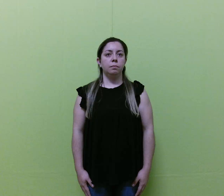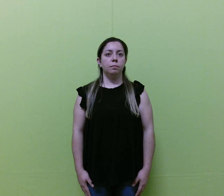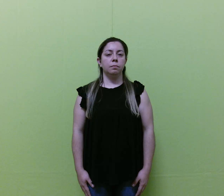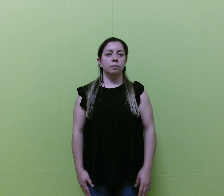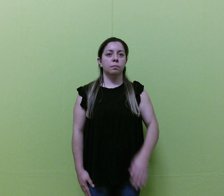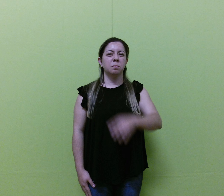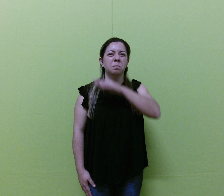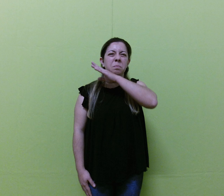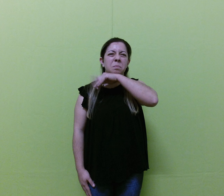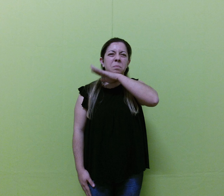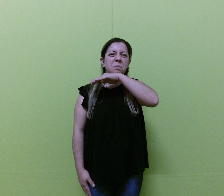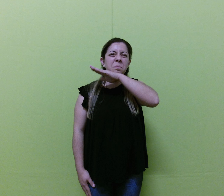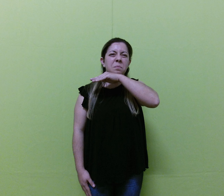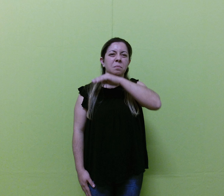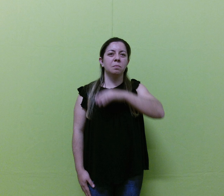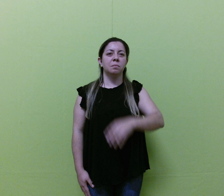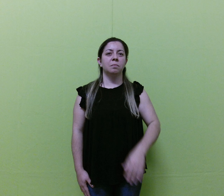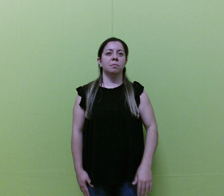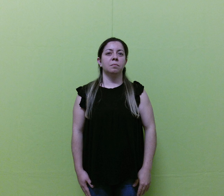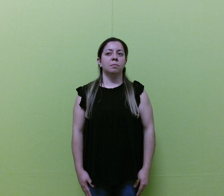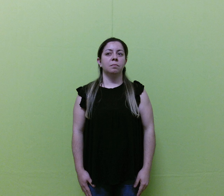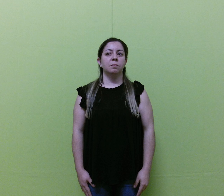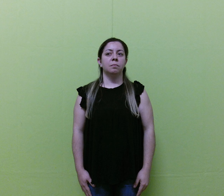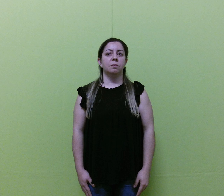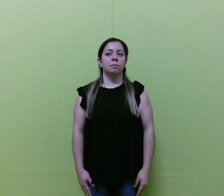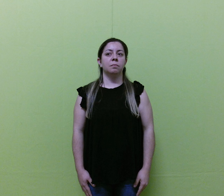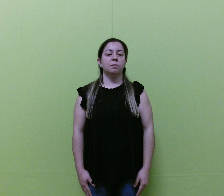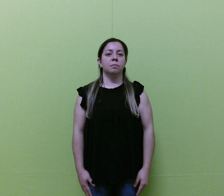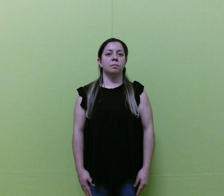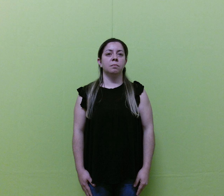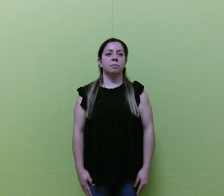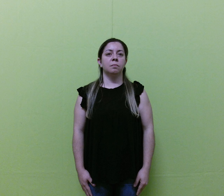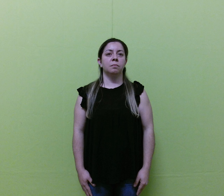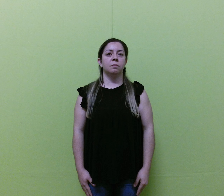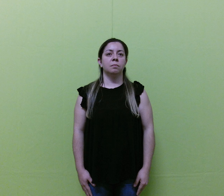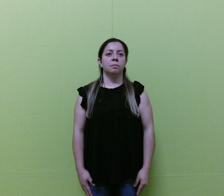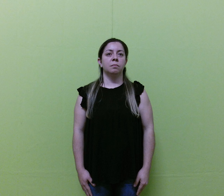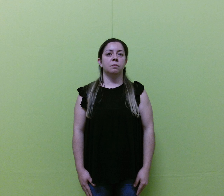ruim